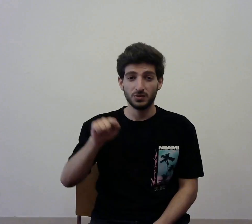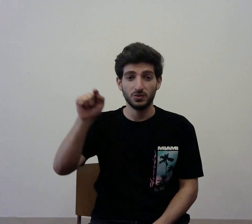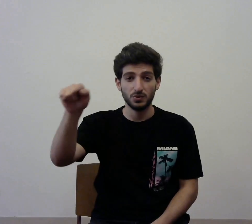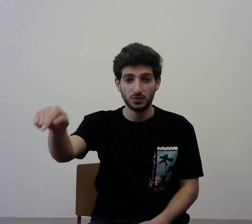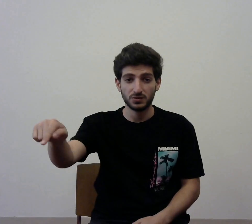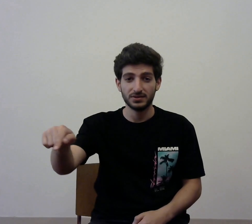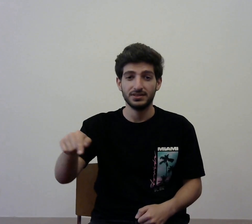ora